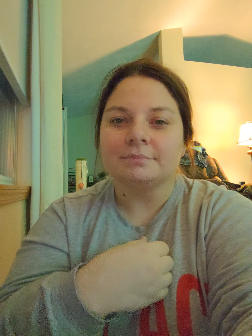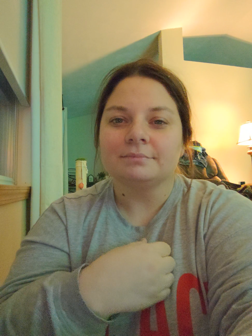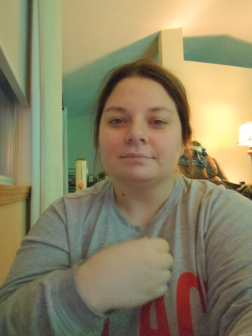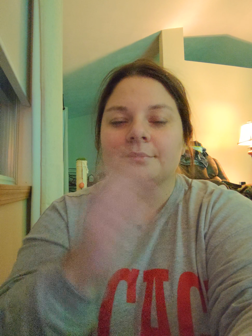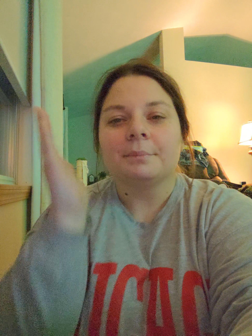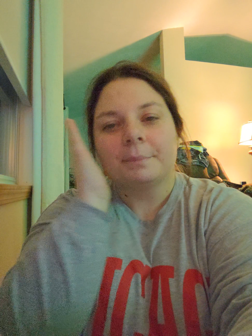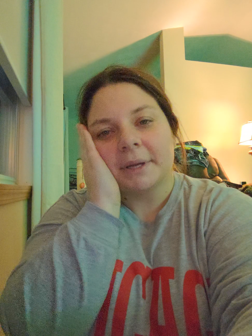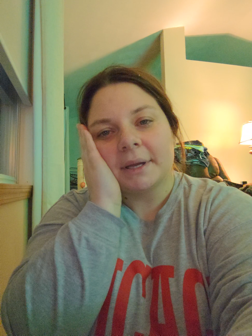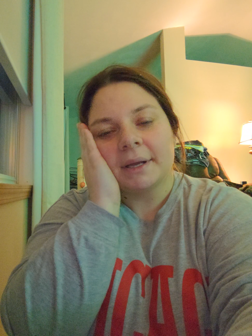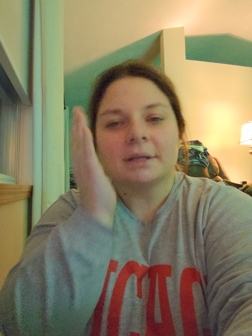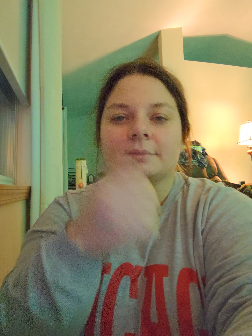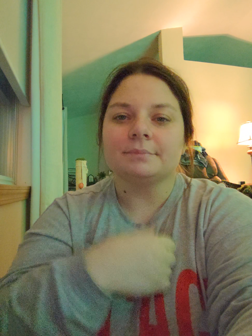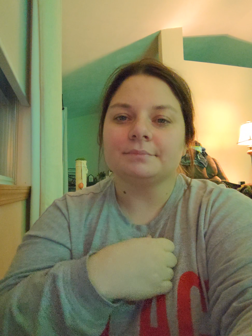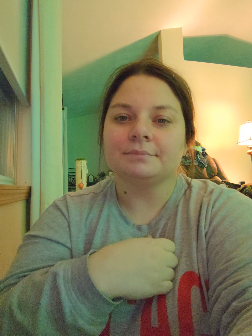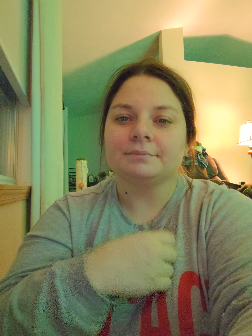bed